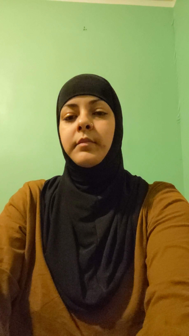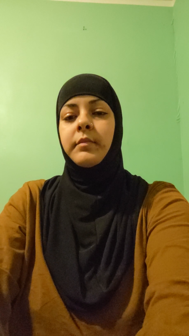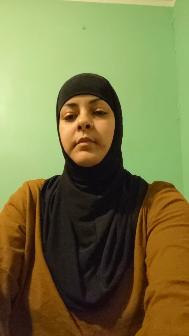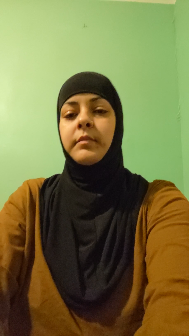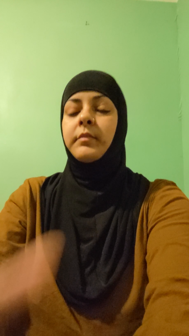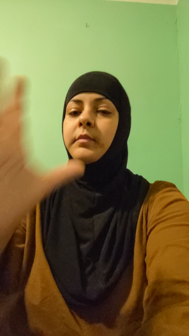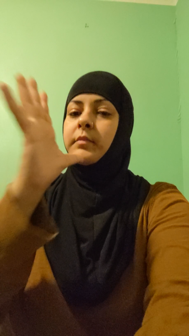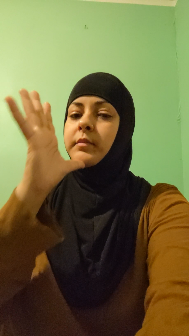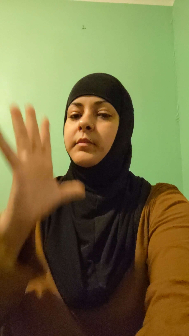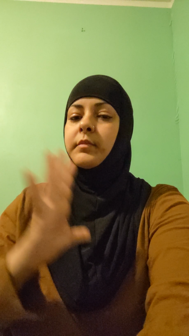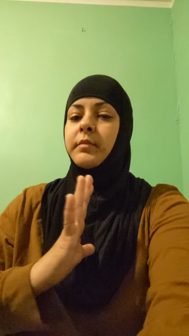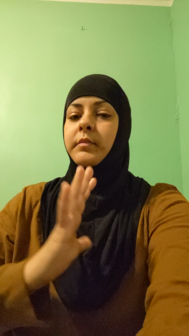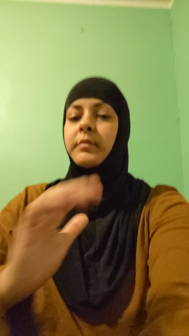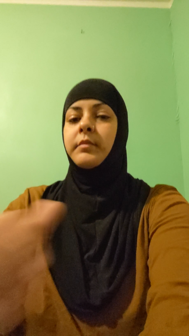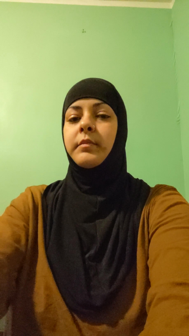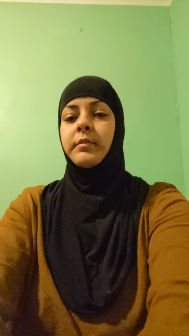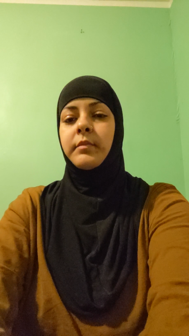lady